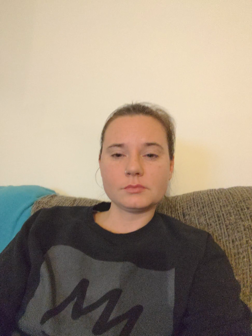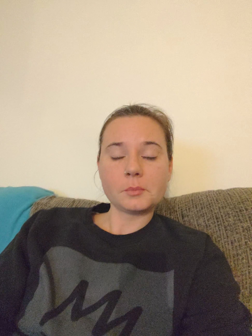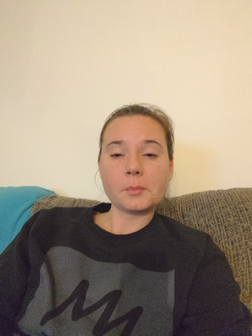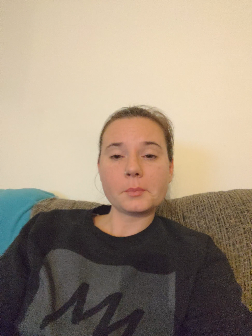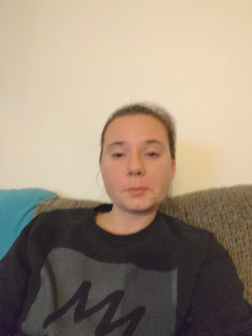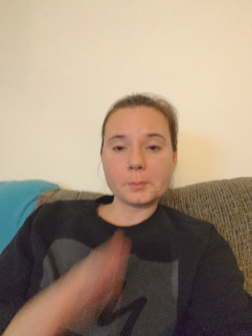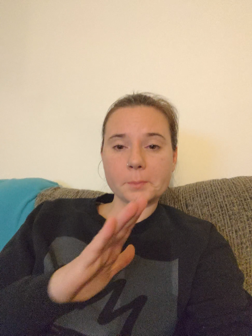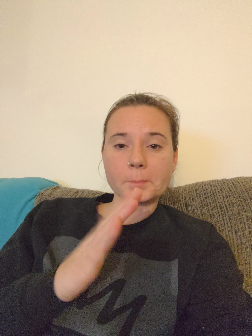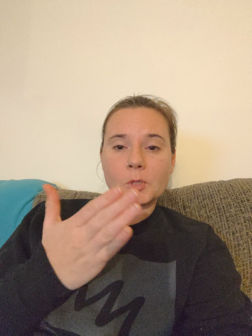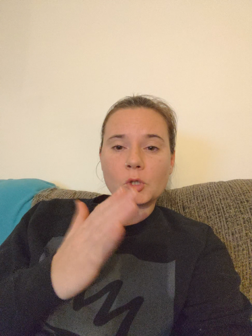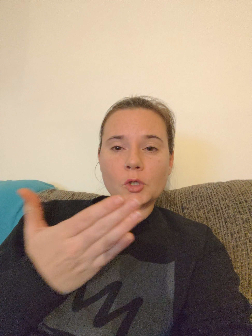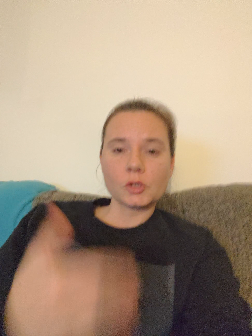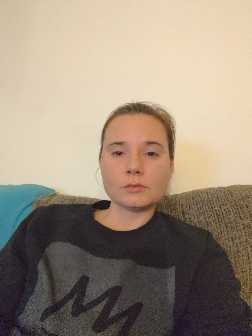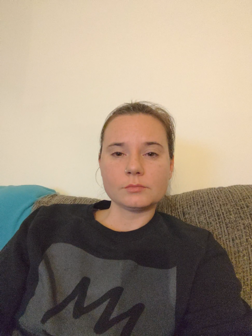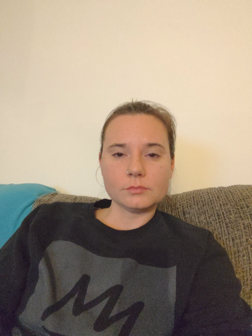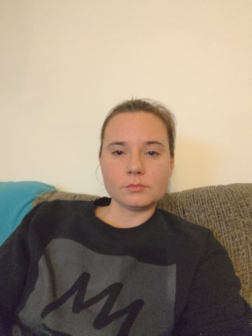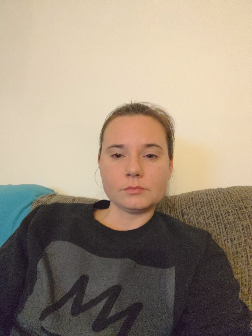book